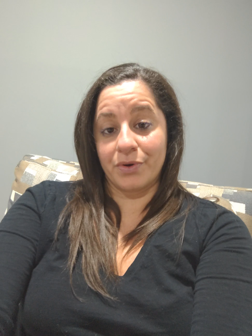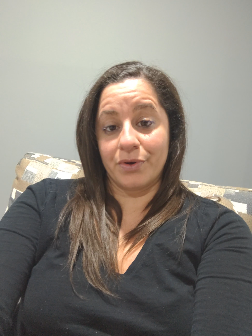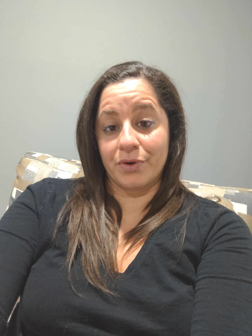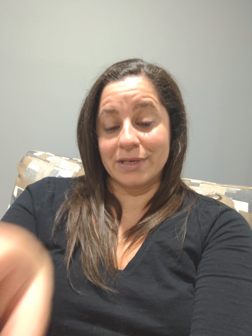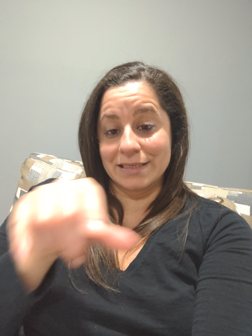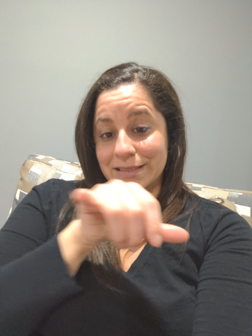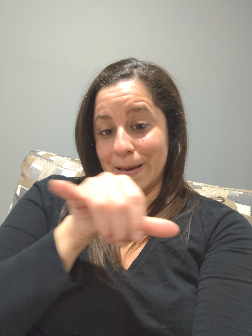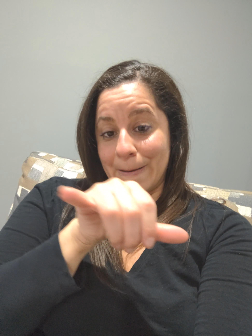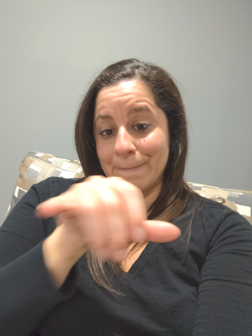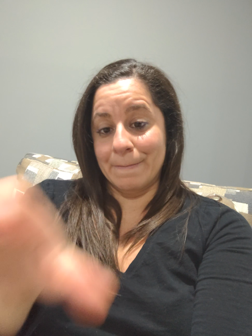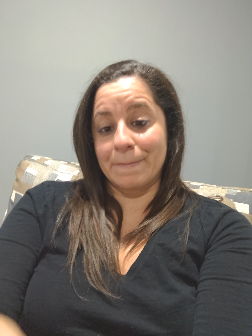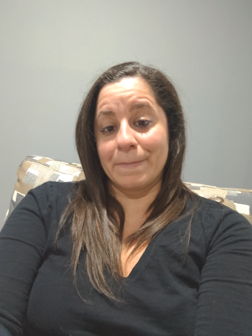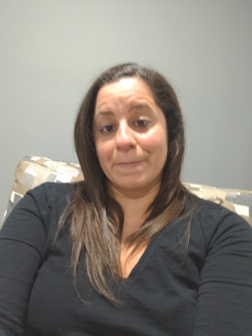same